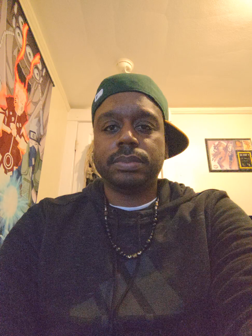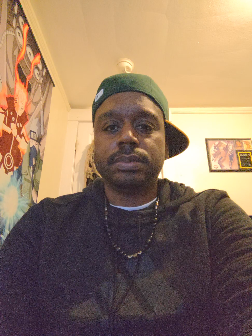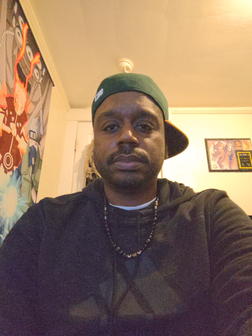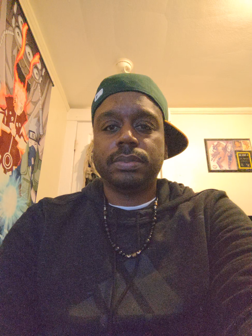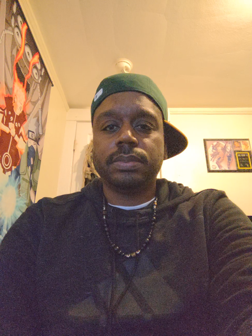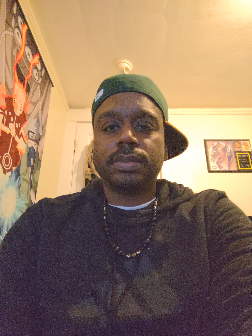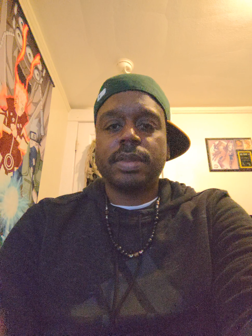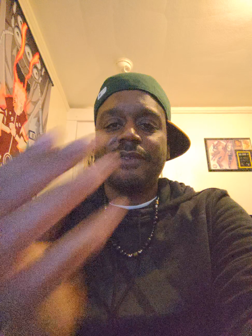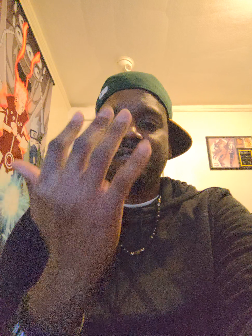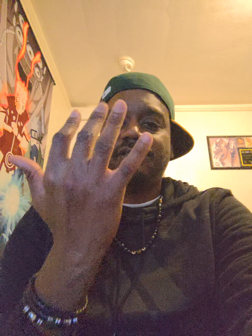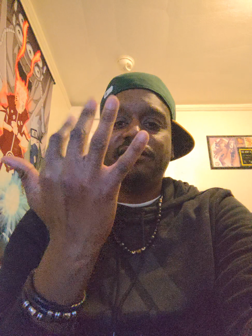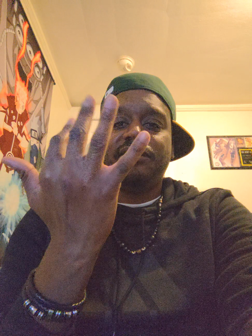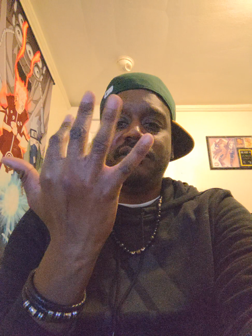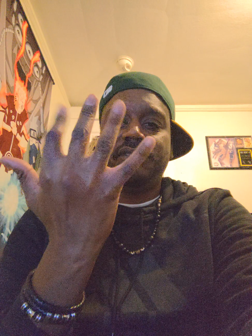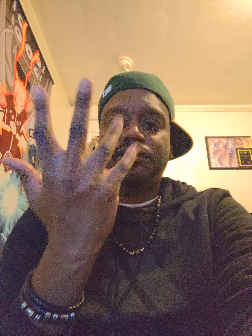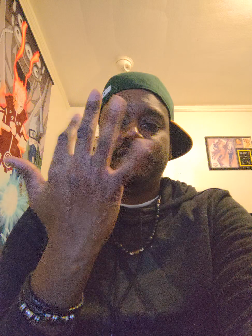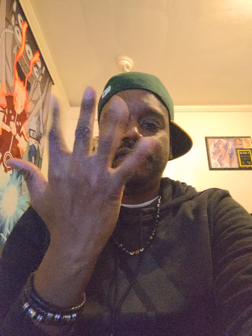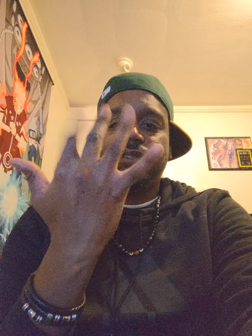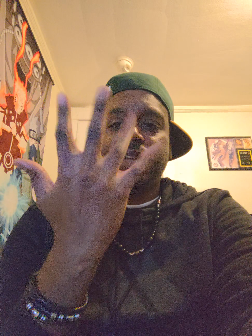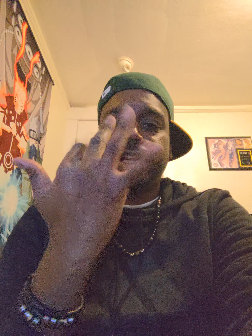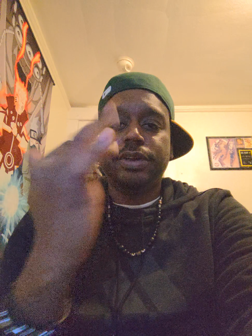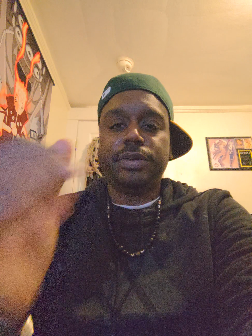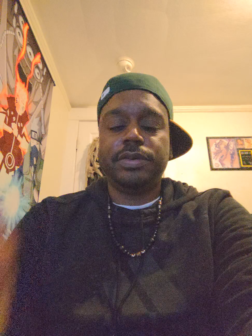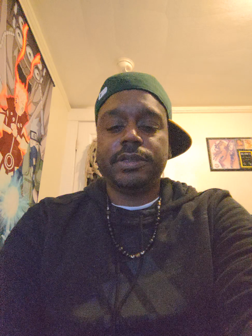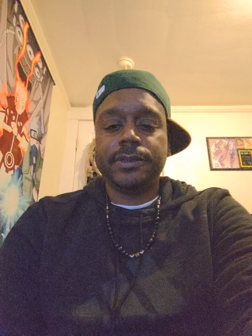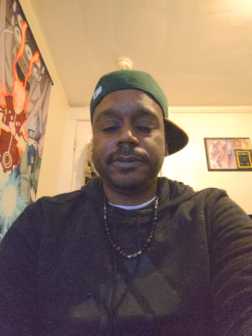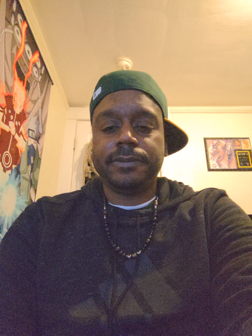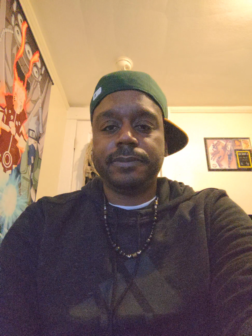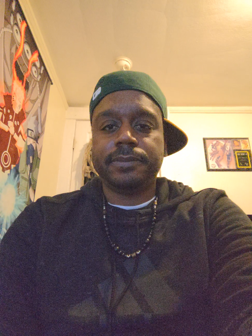finger